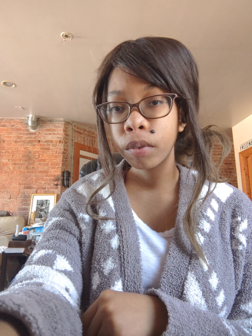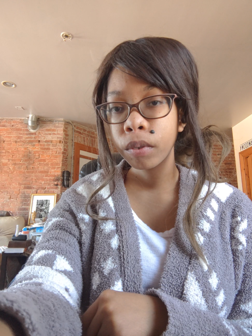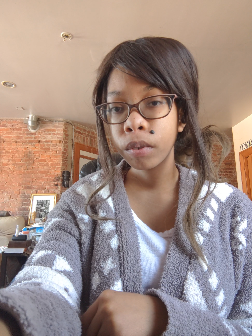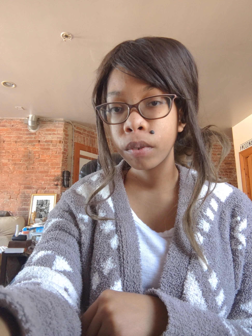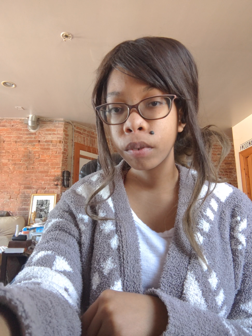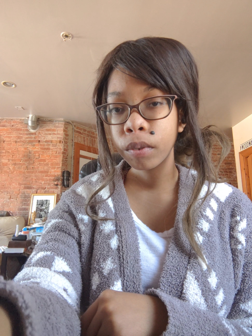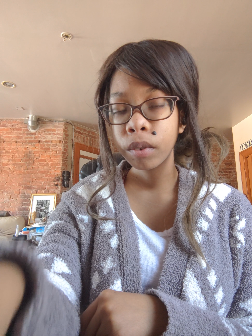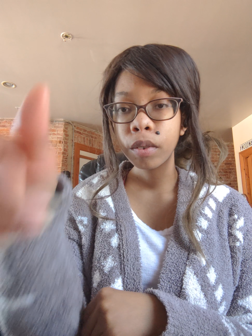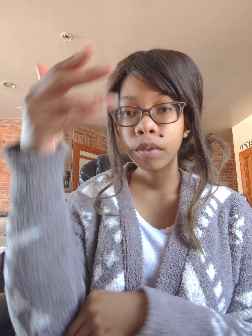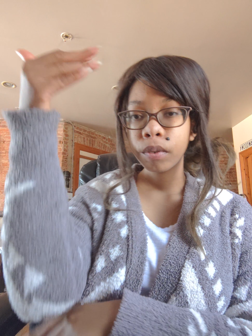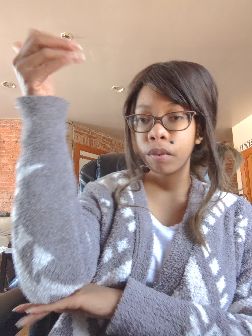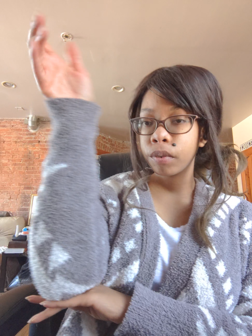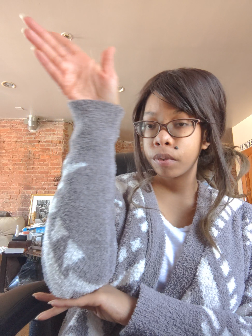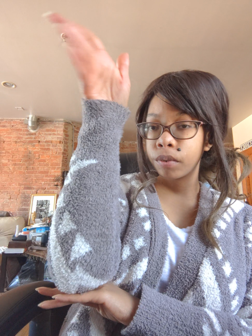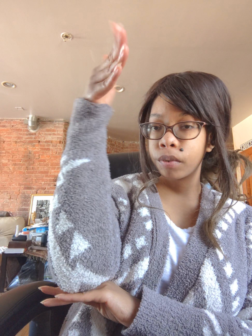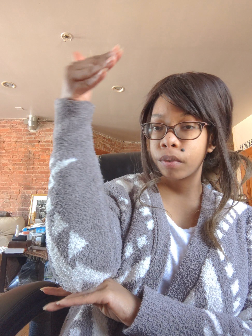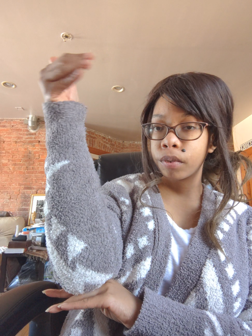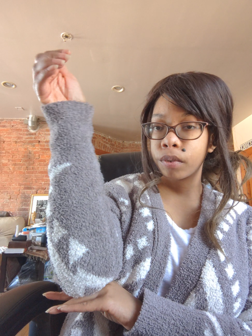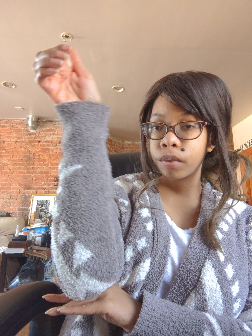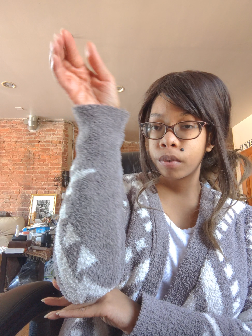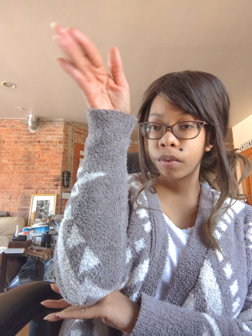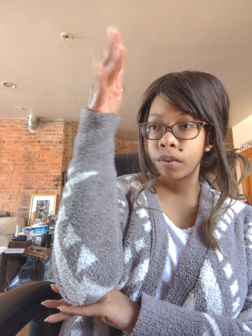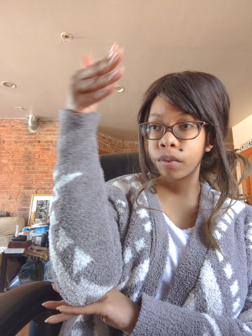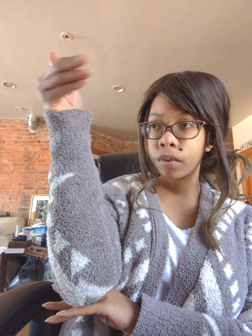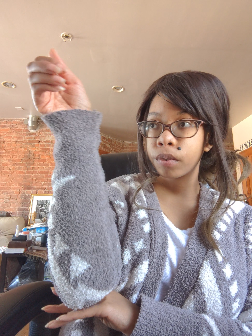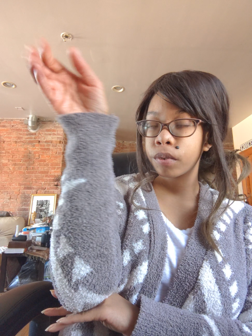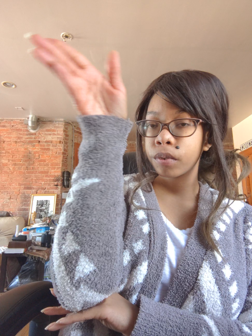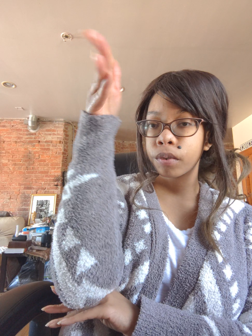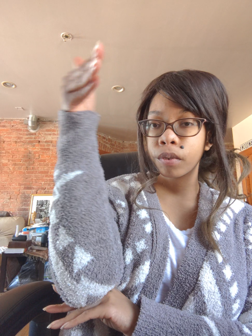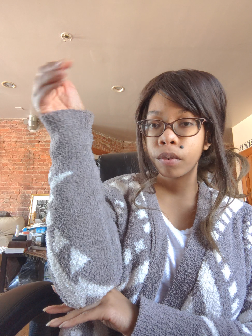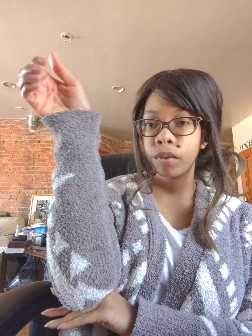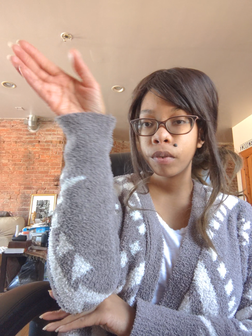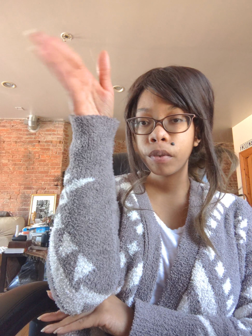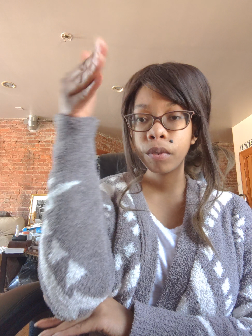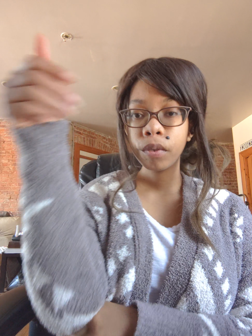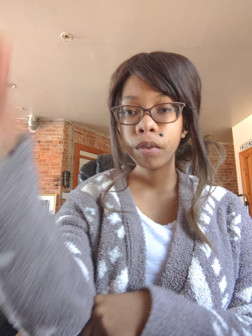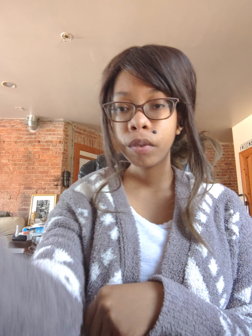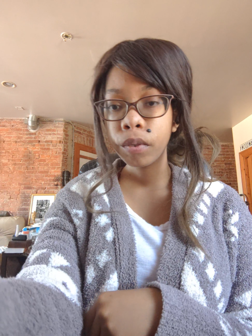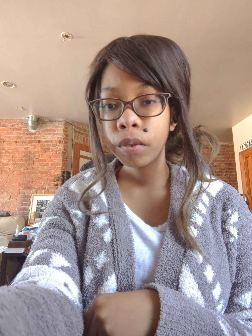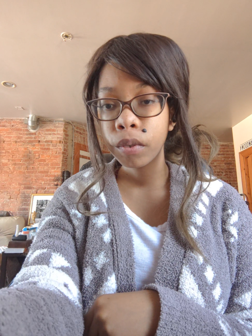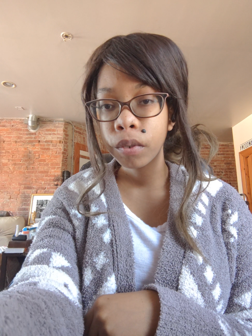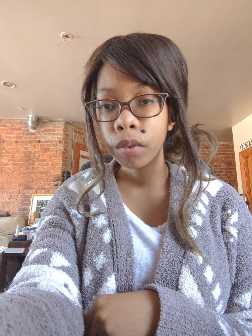flag